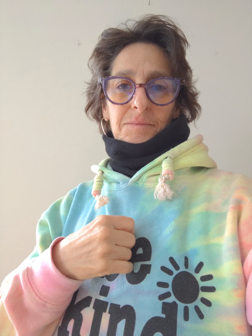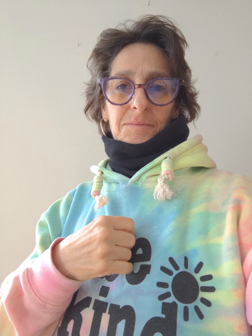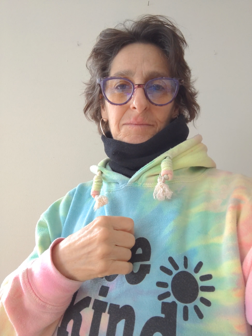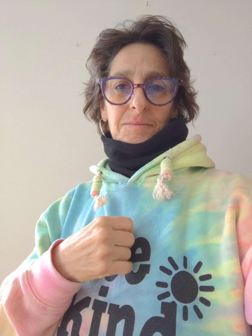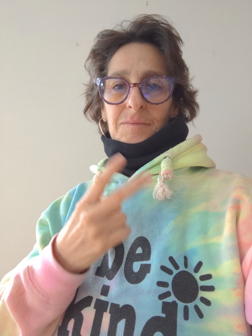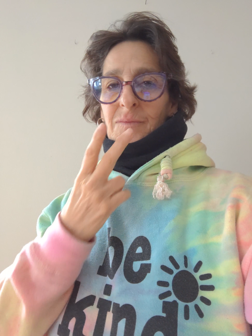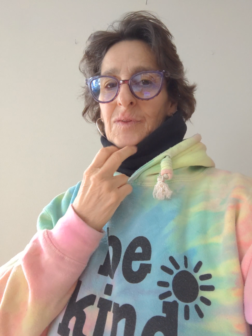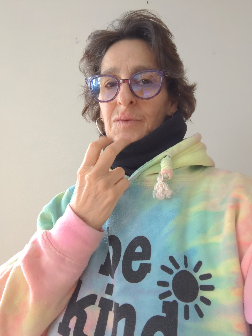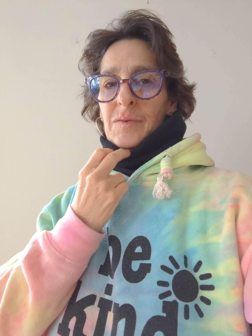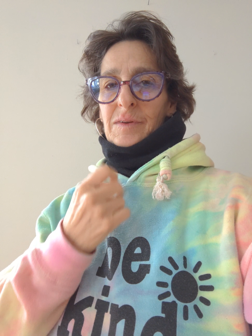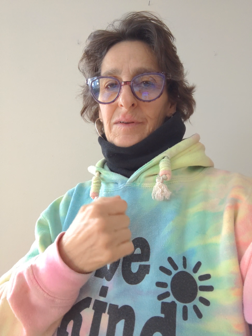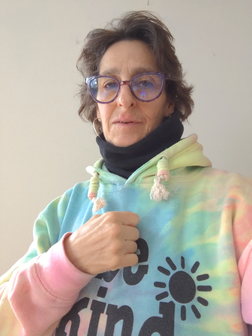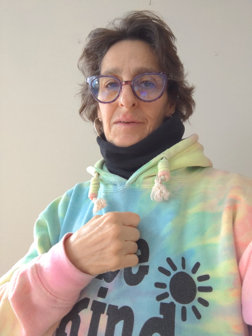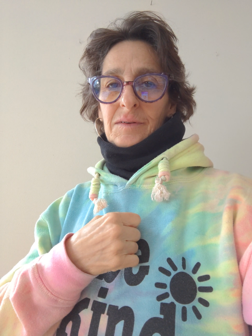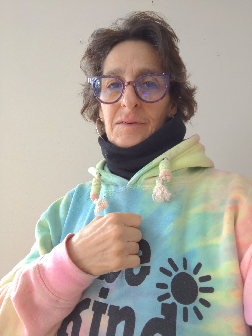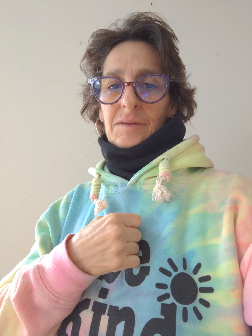underwear